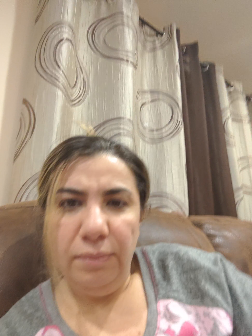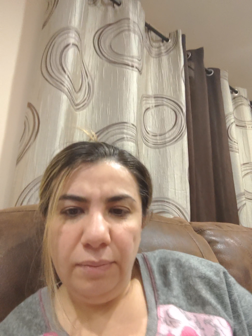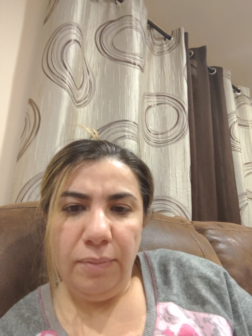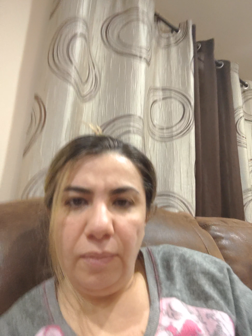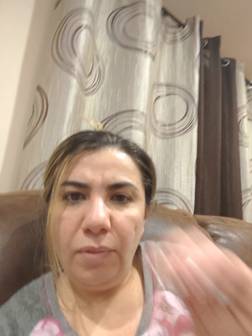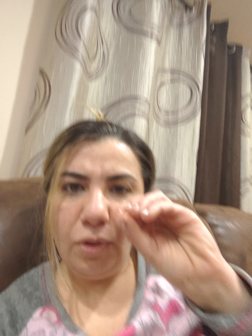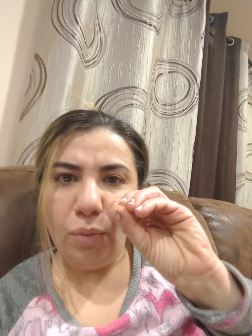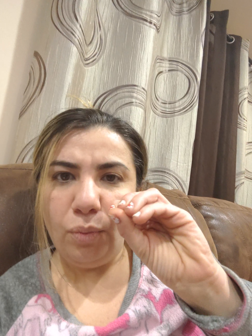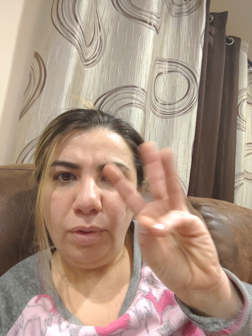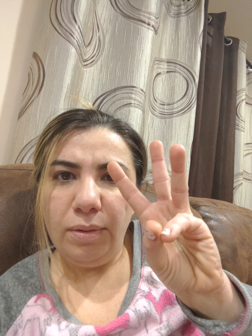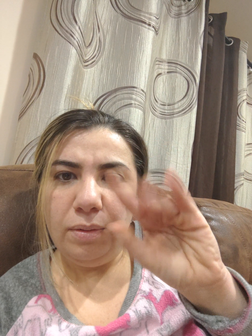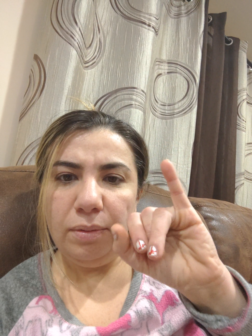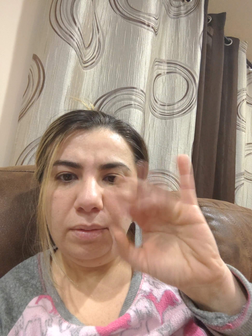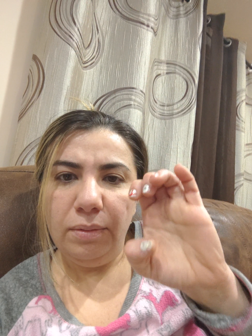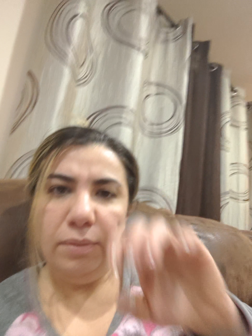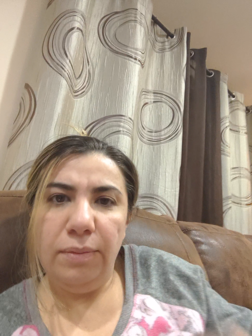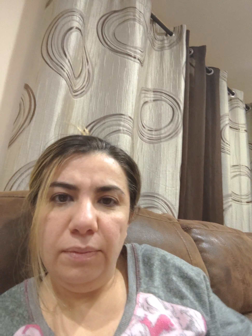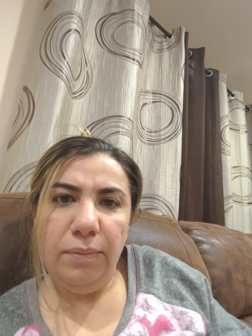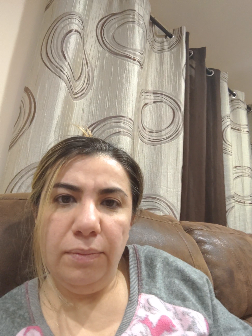owie